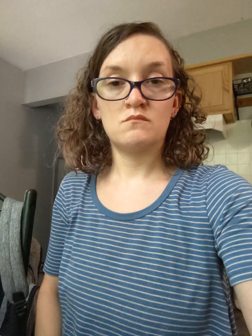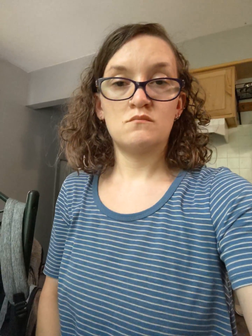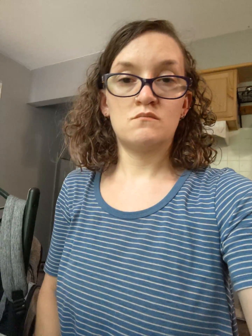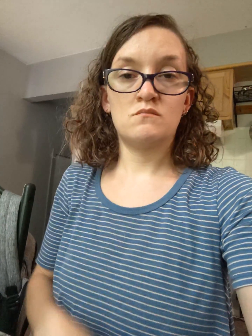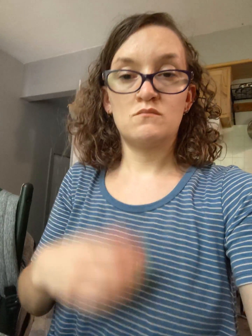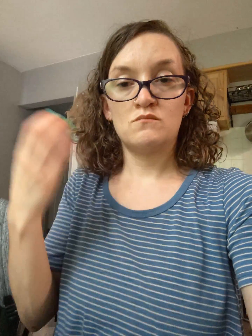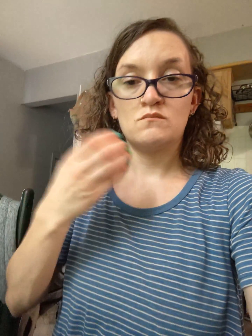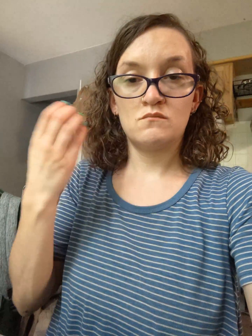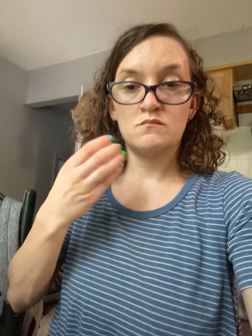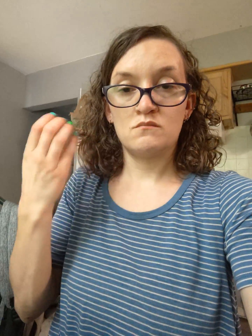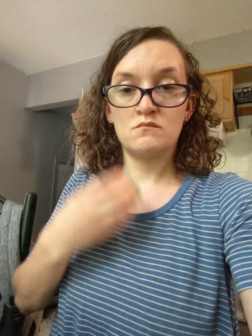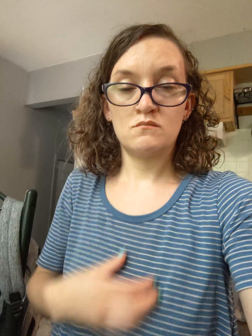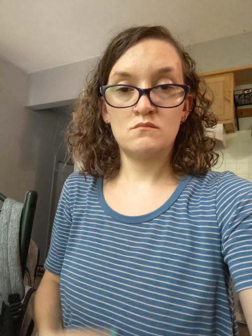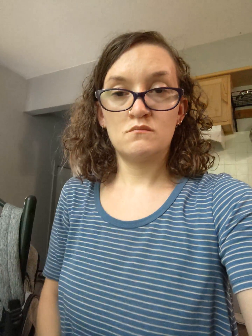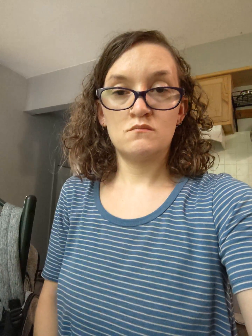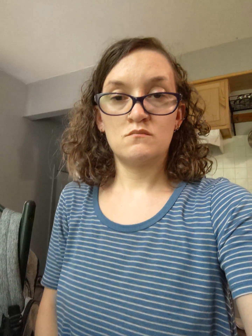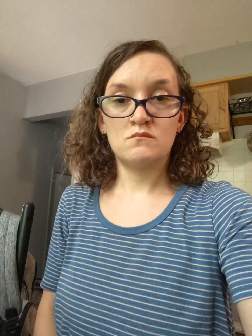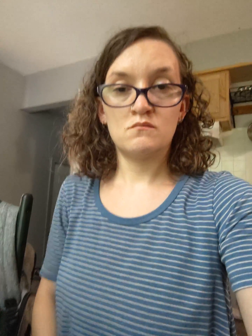shake